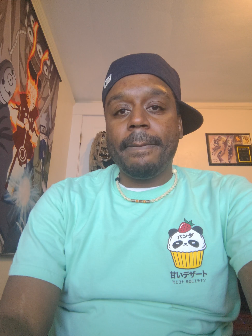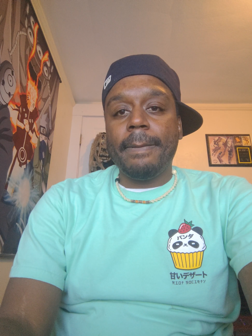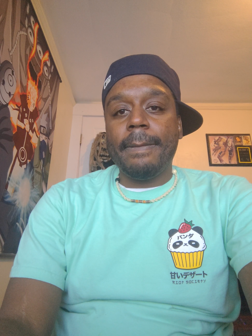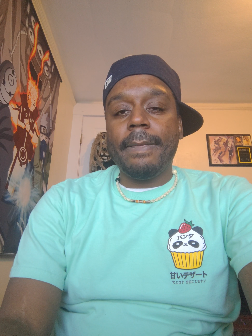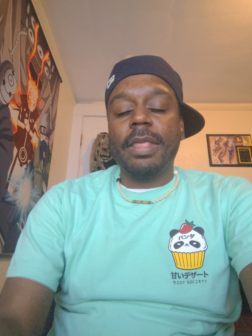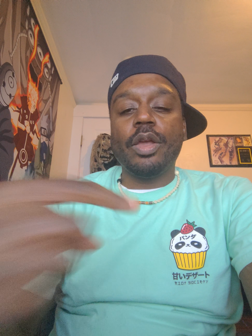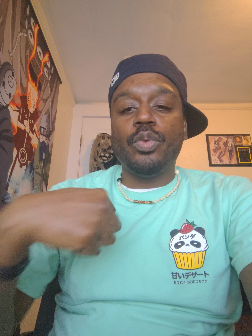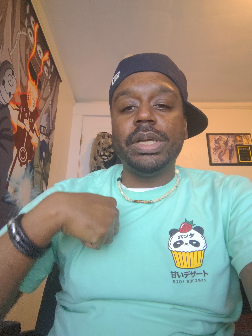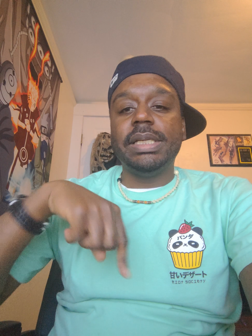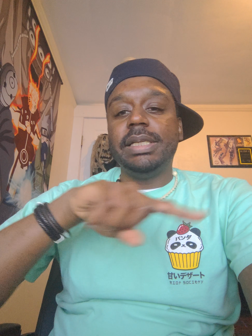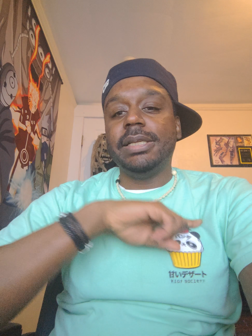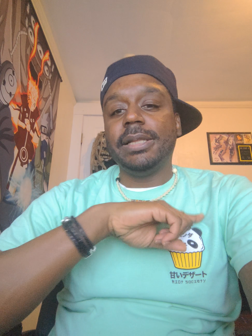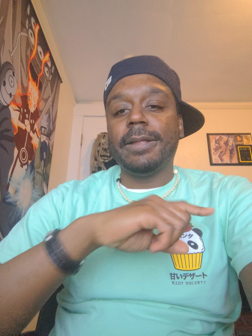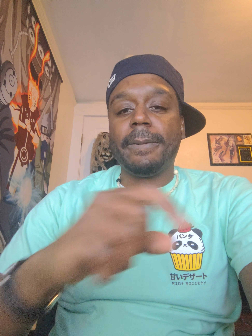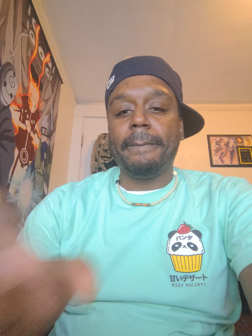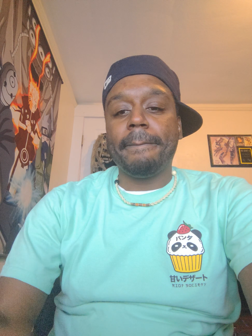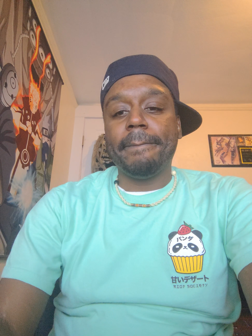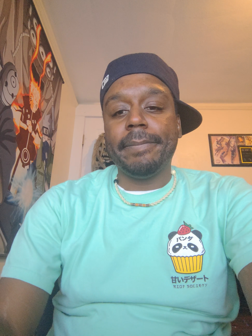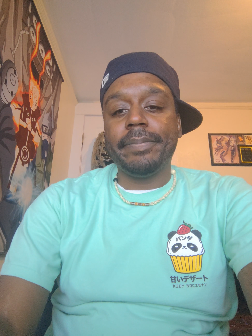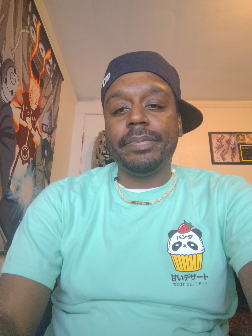we